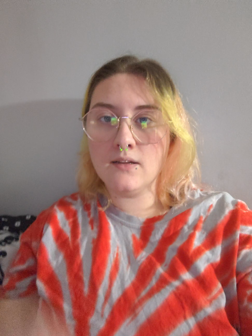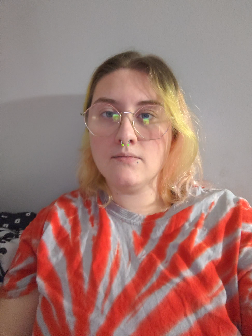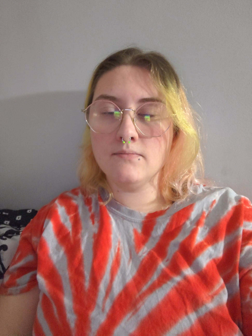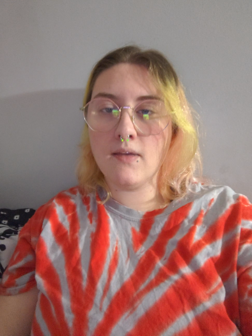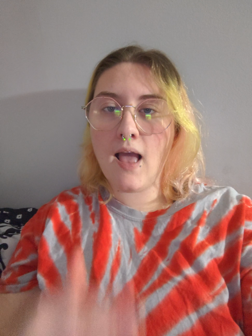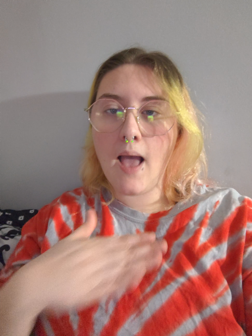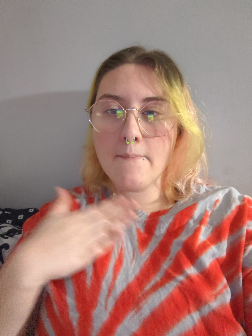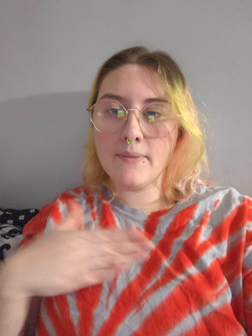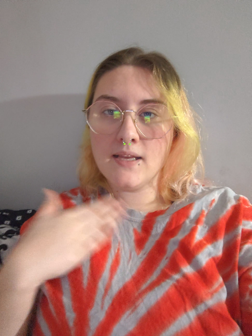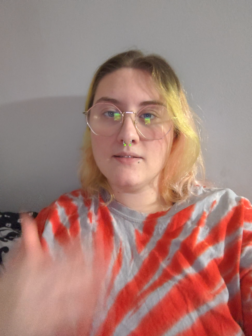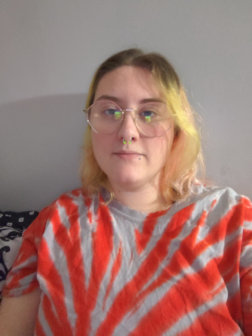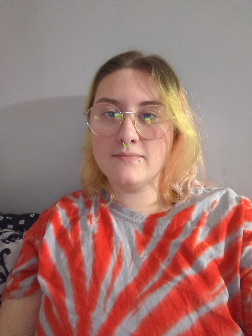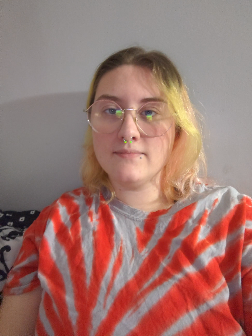happy